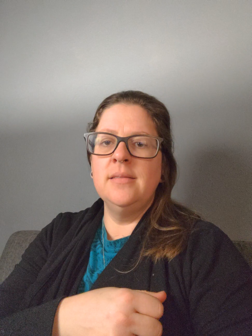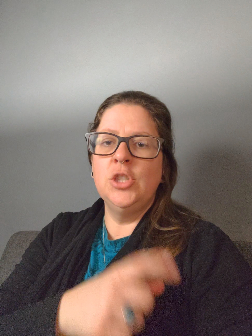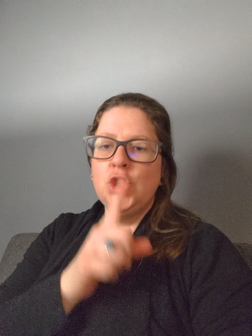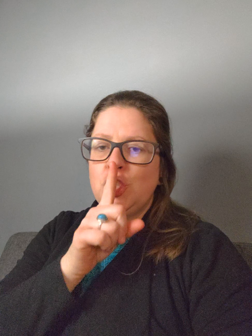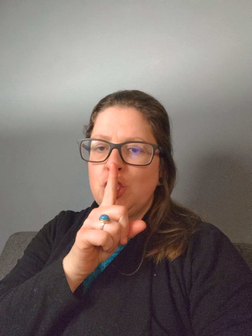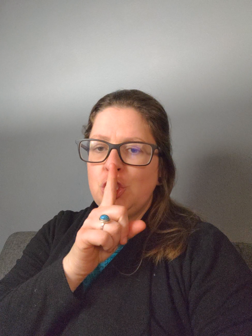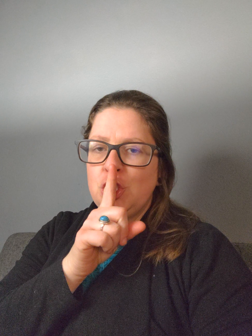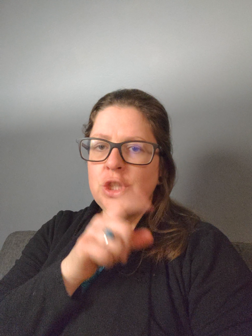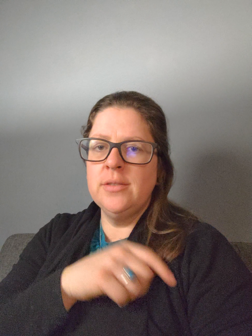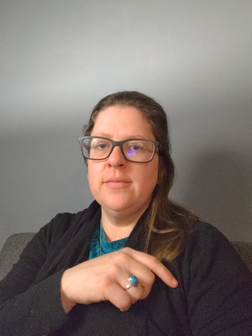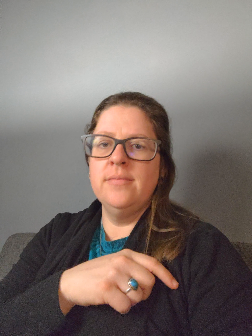shhh